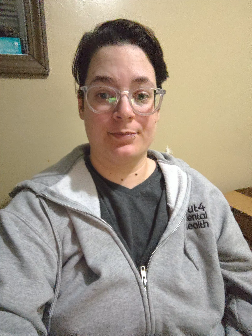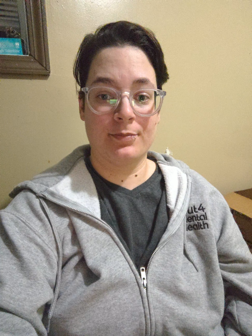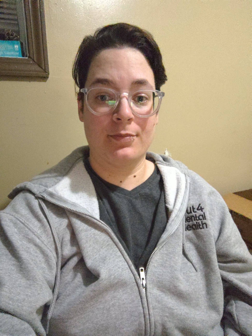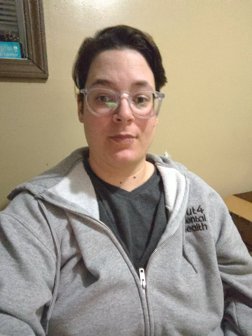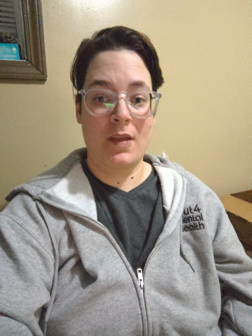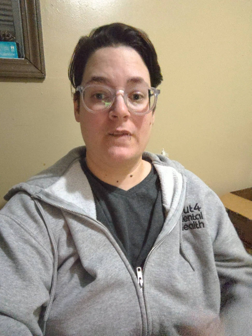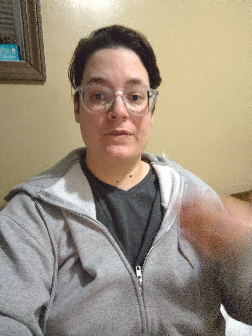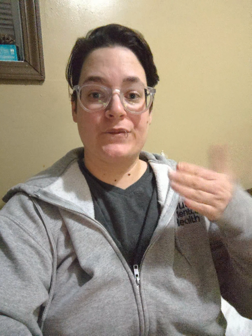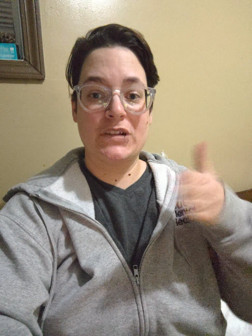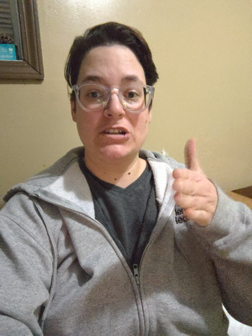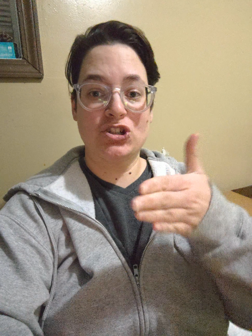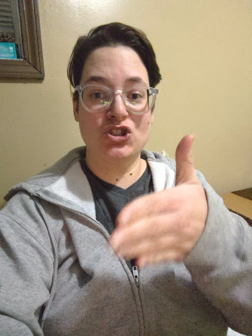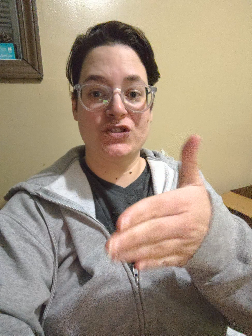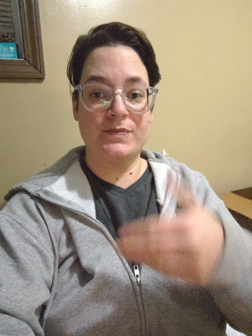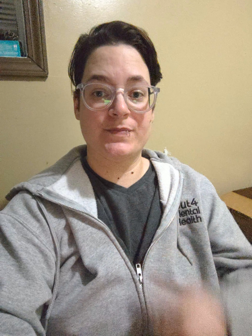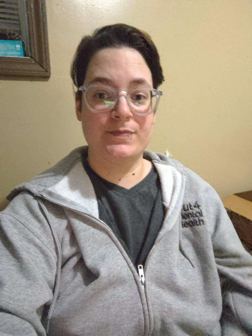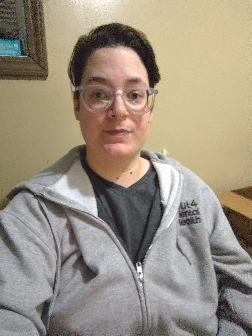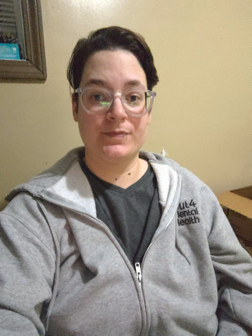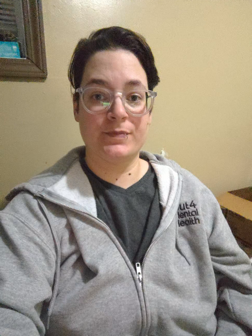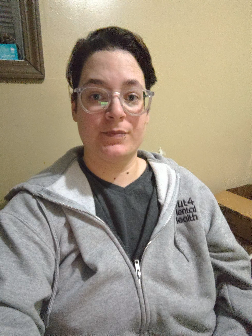fish